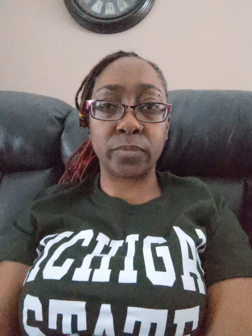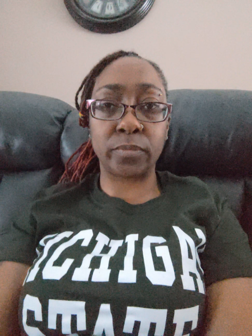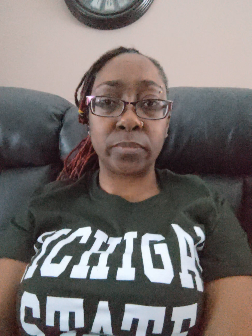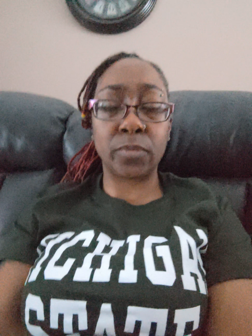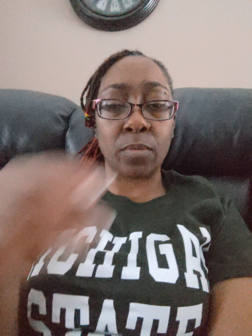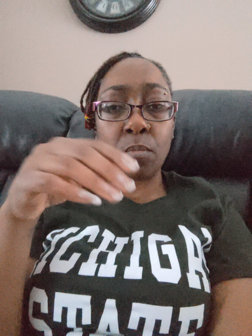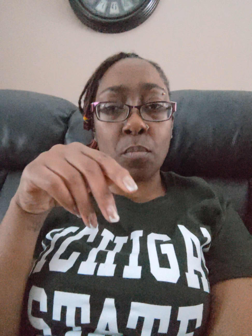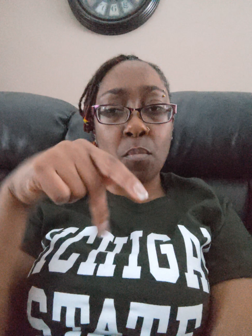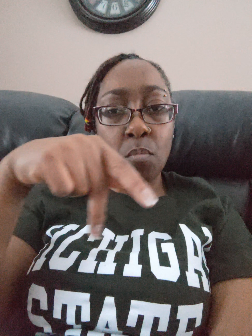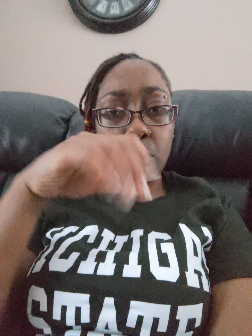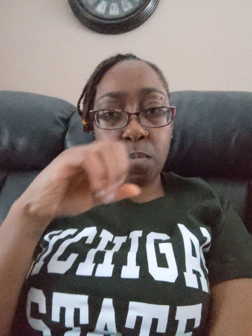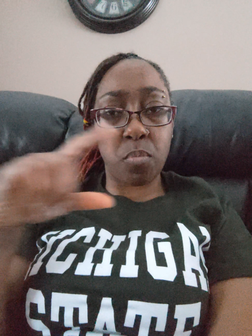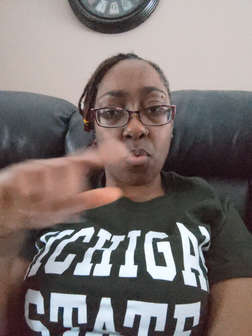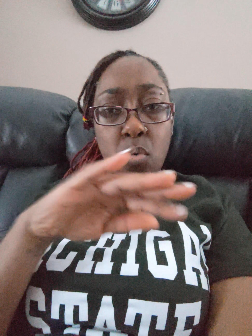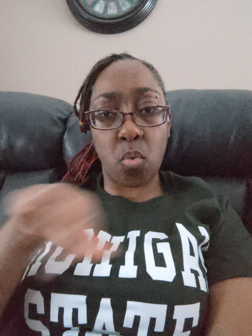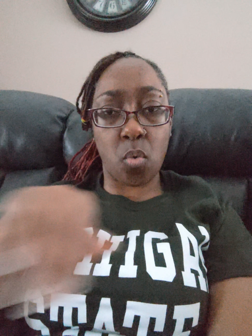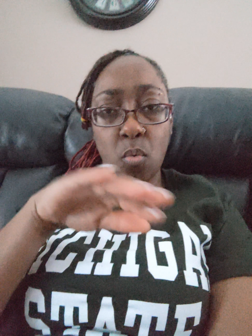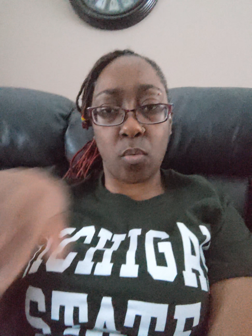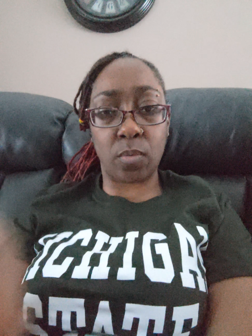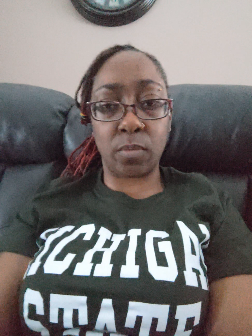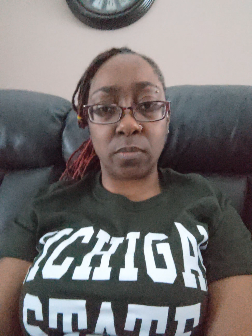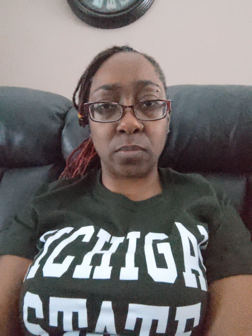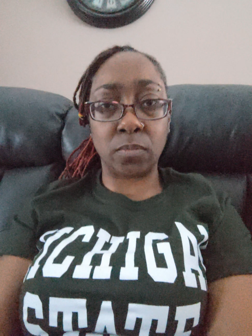pool